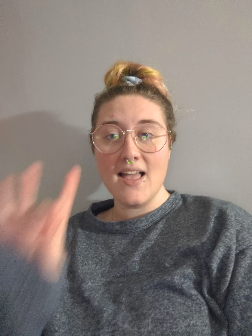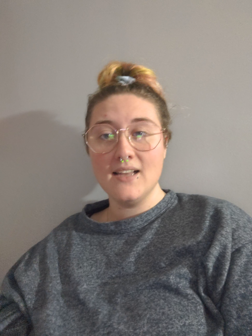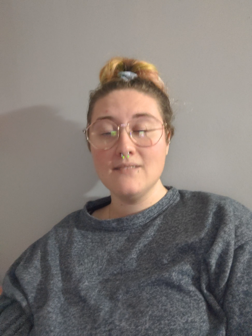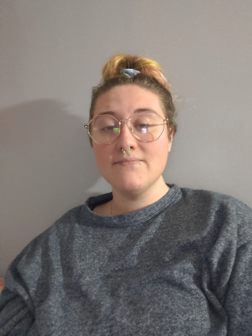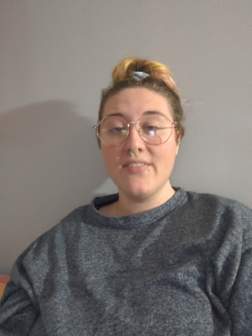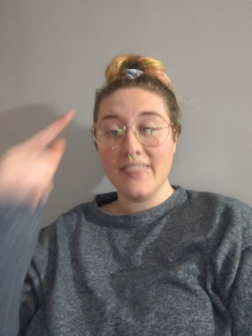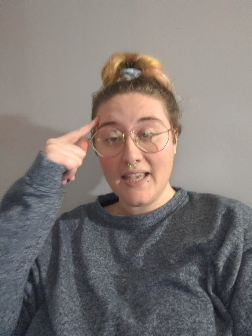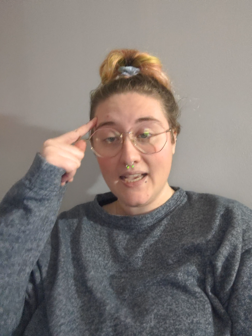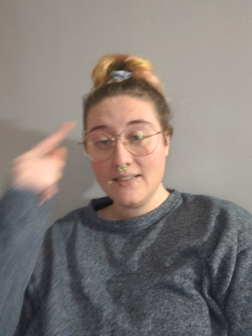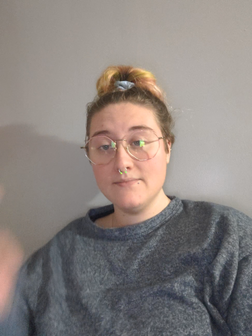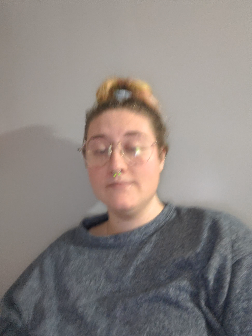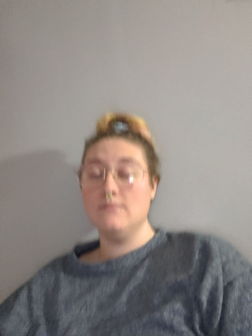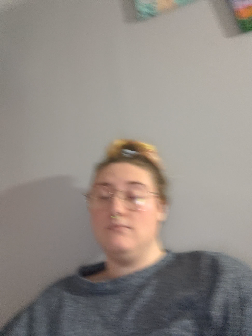think